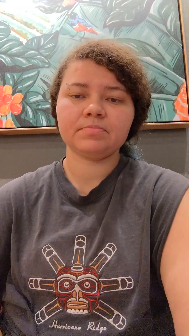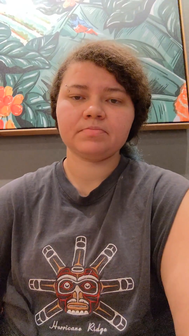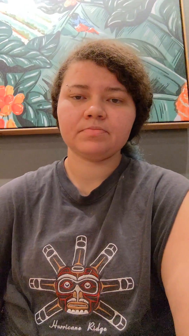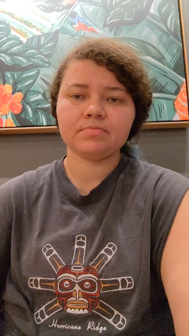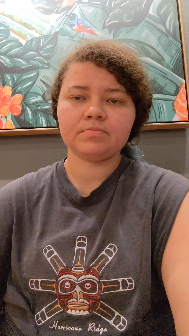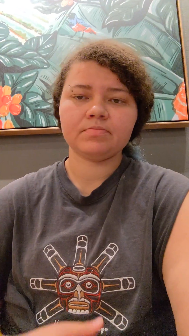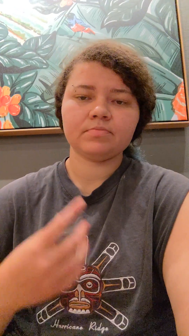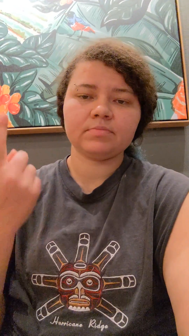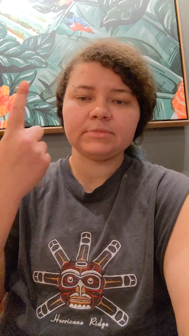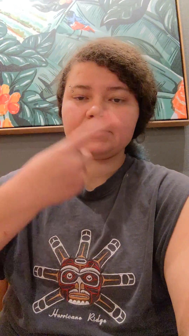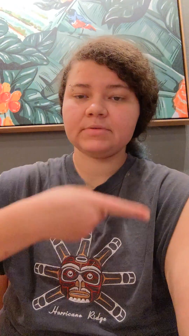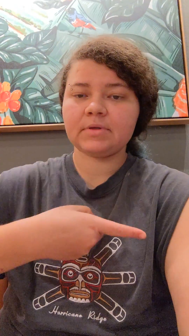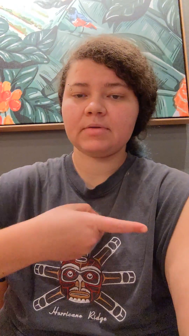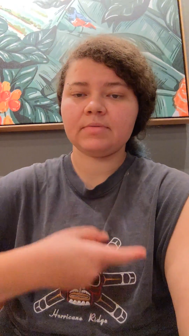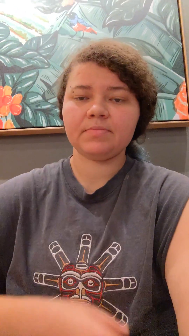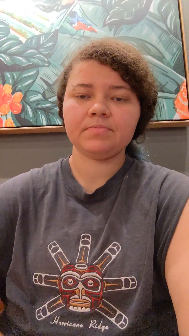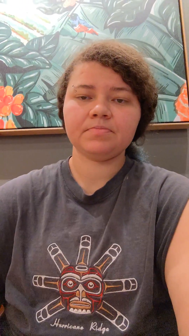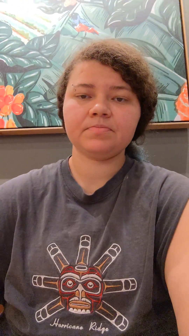day